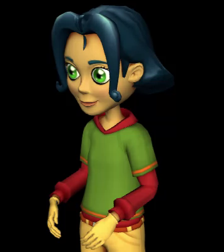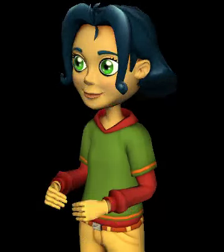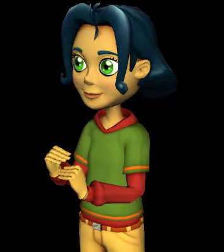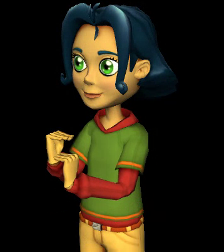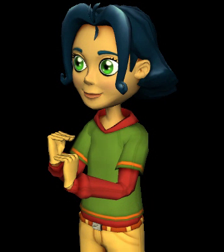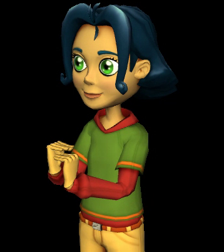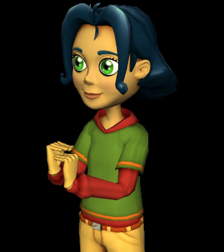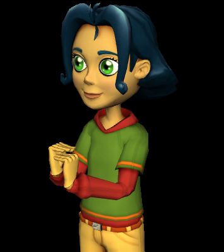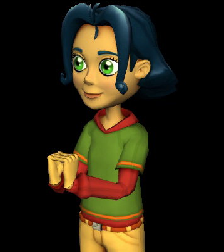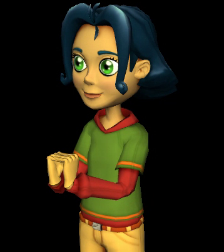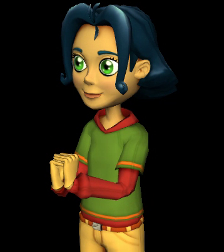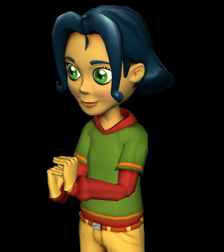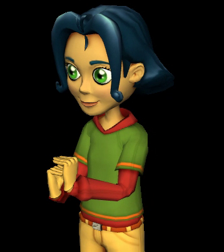برنامج